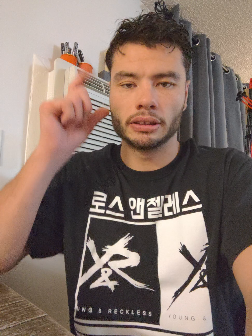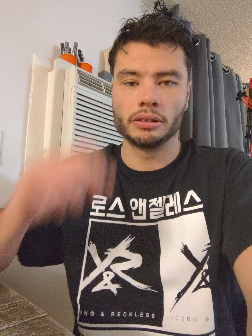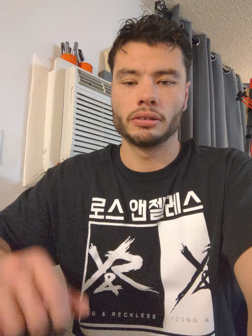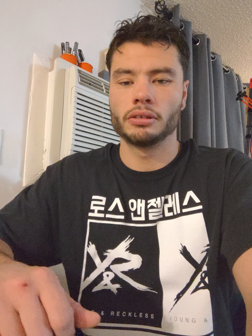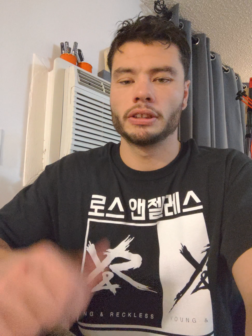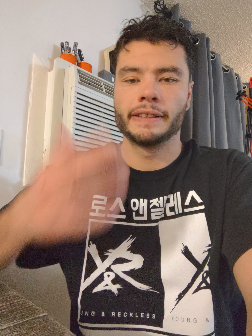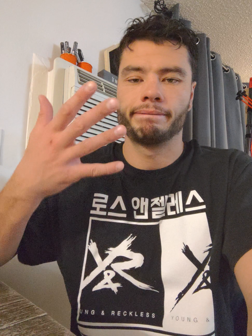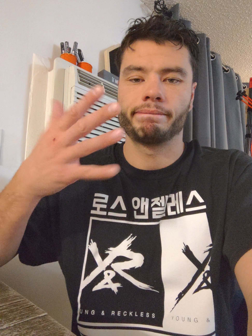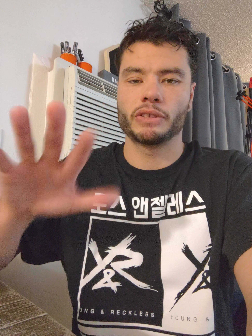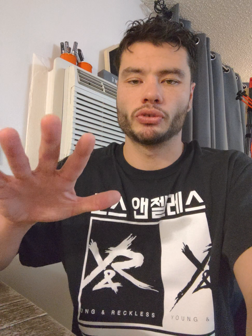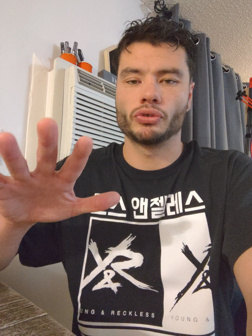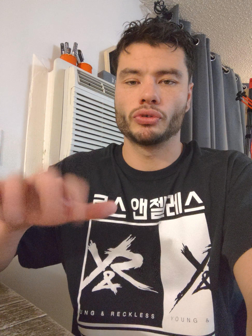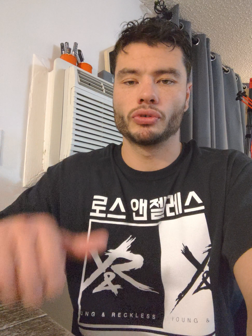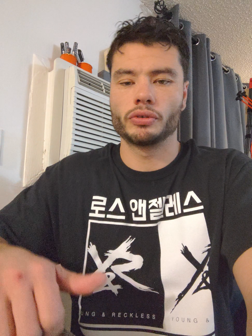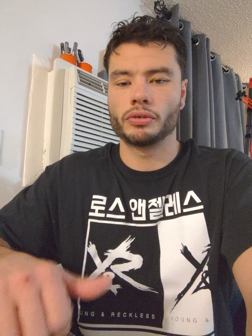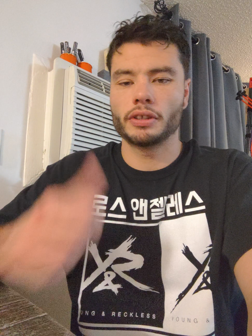finish